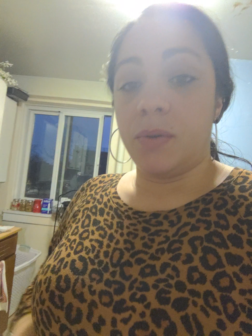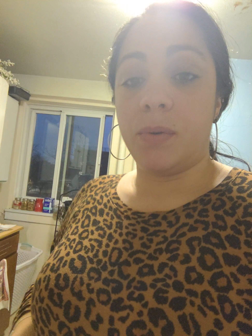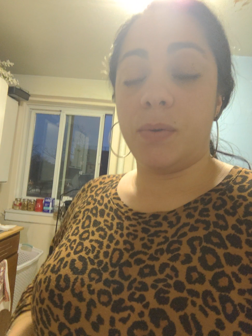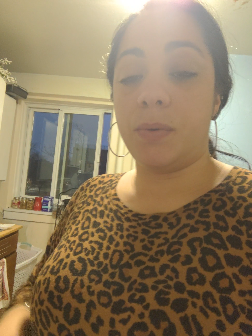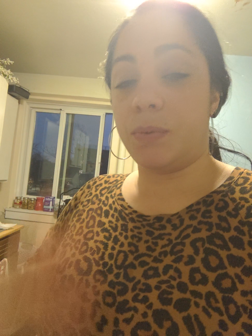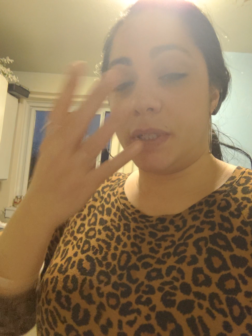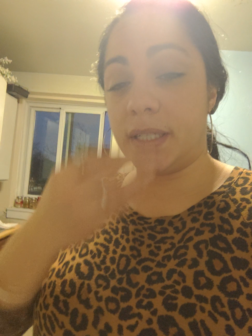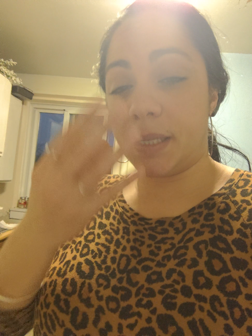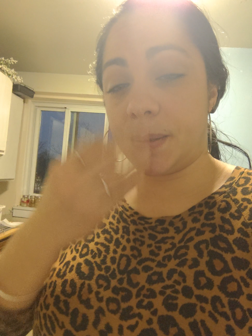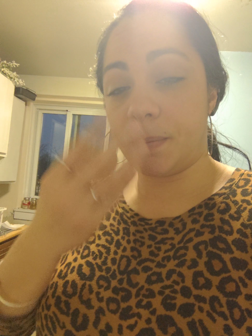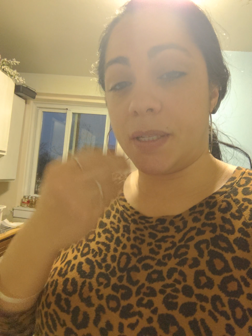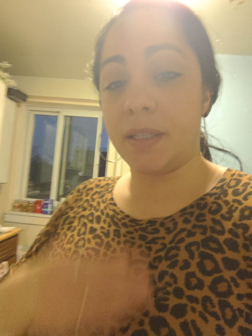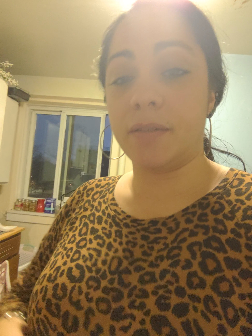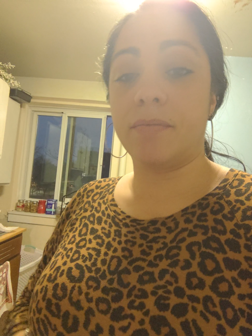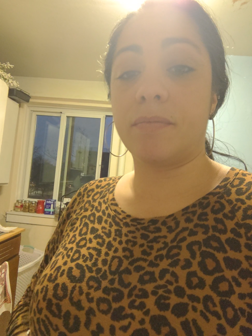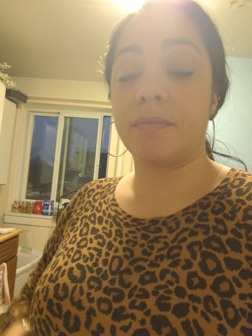sleepy